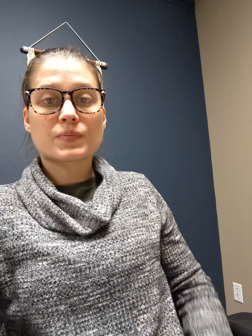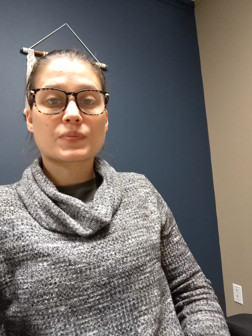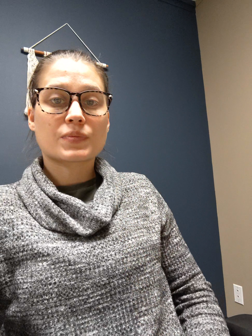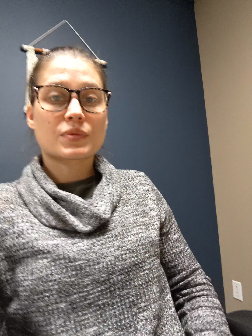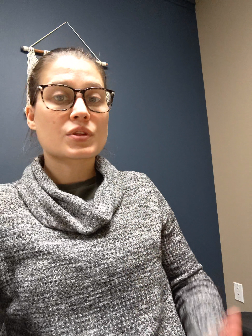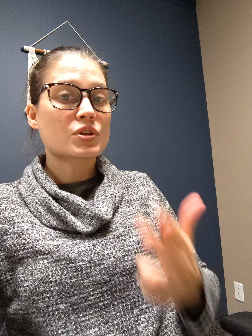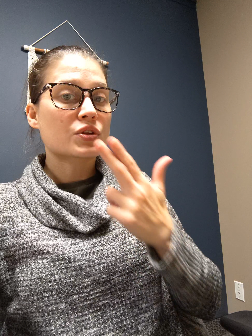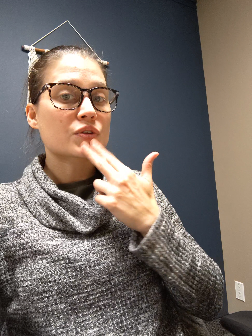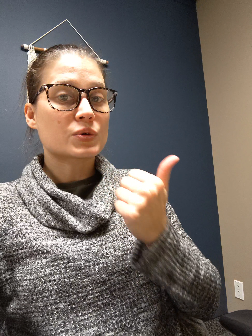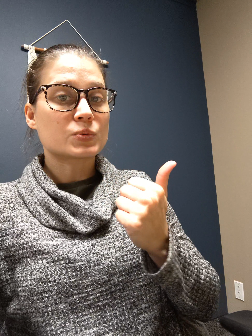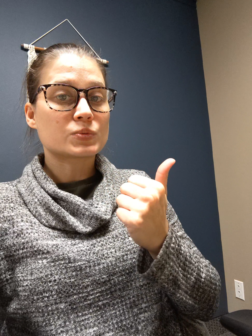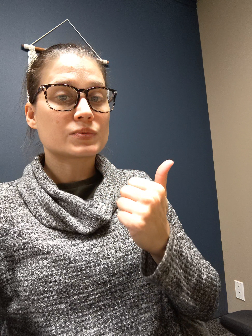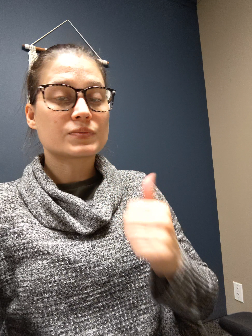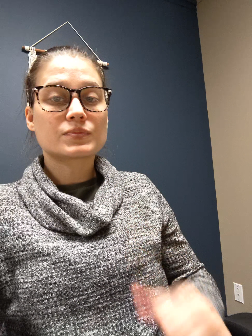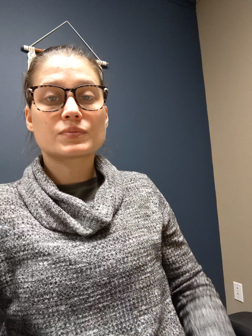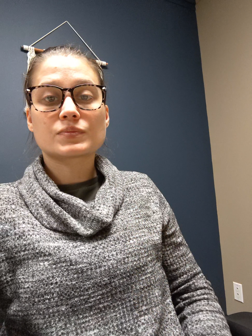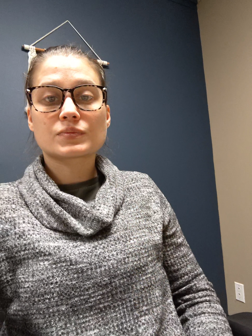cute